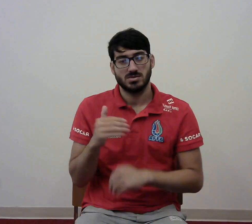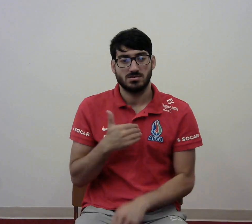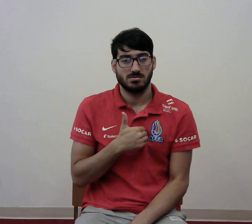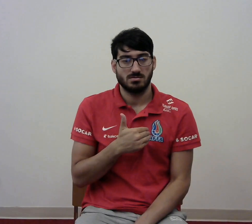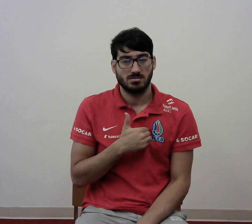istəmək